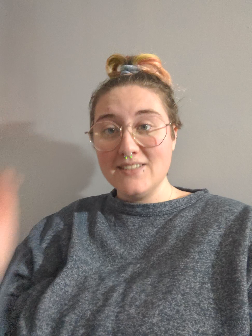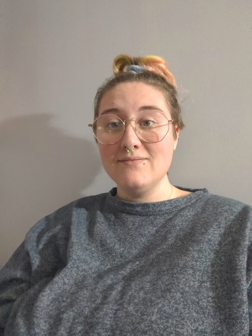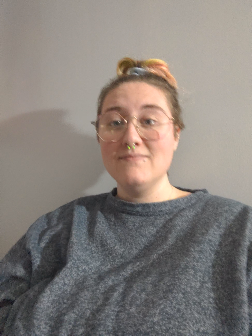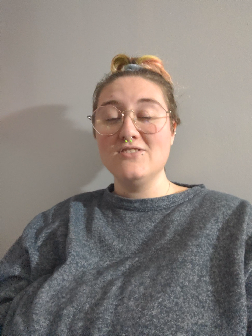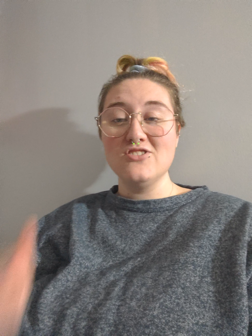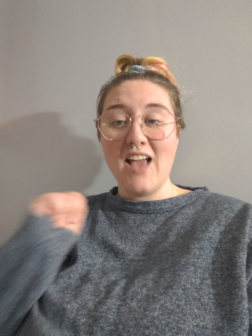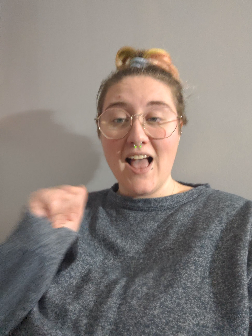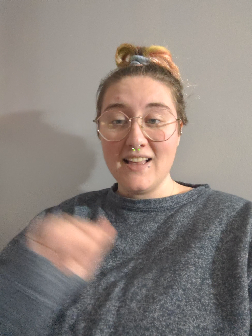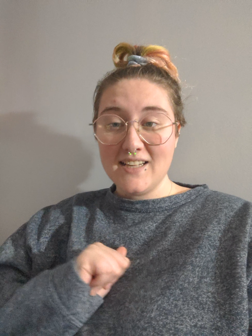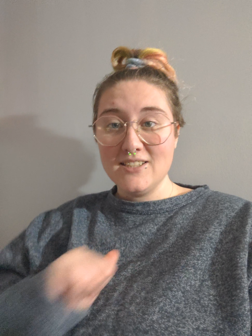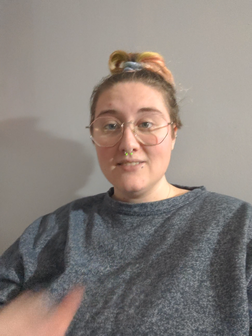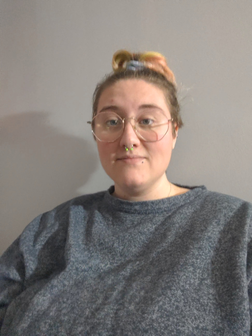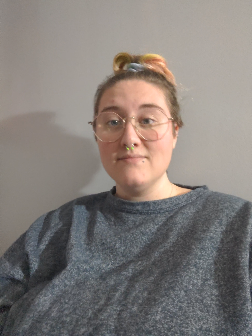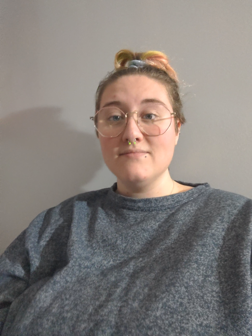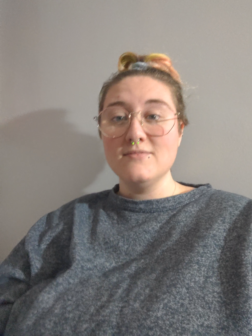jacket